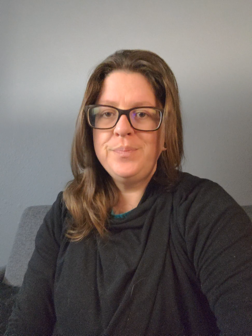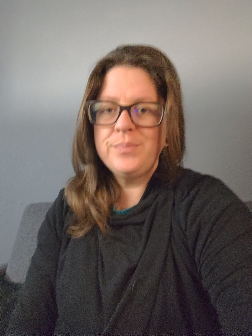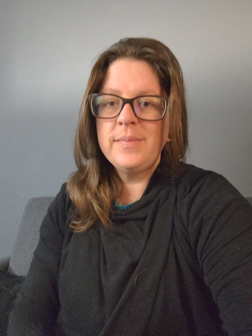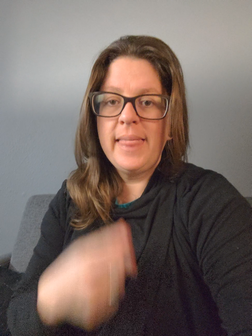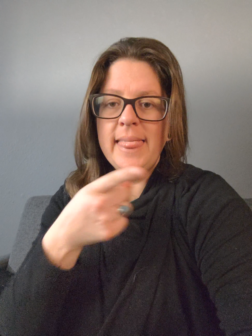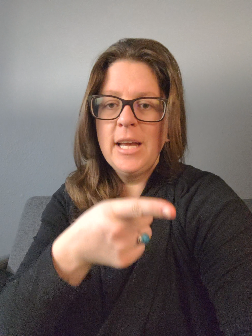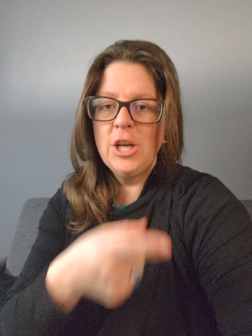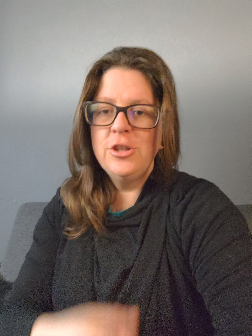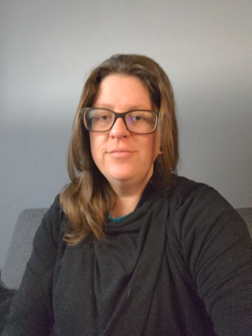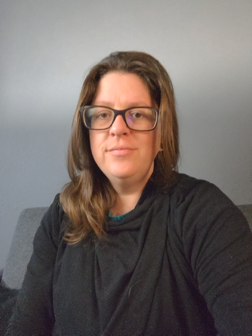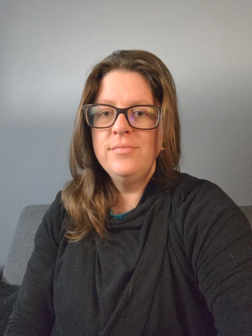there